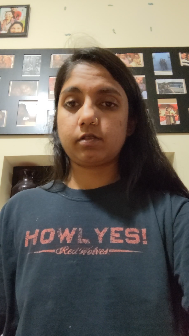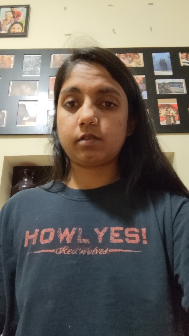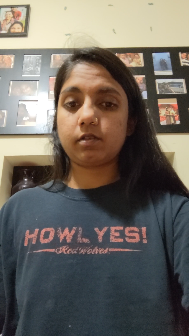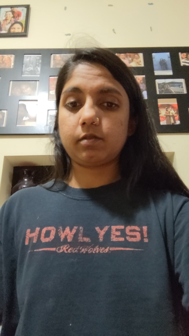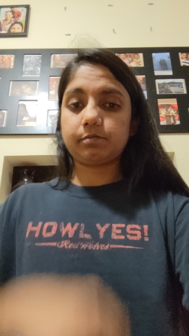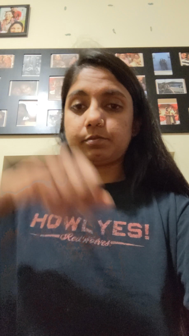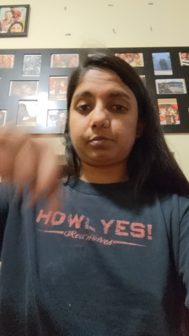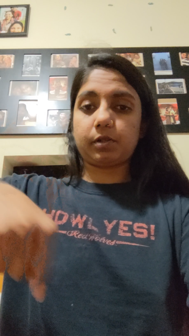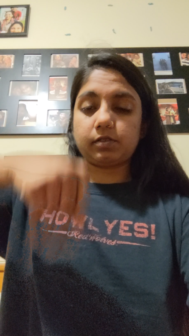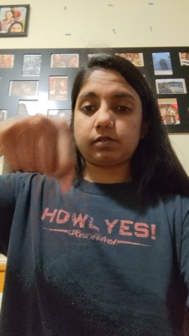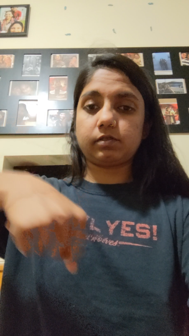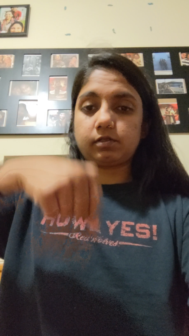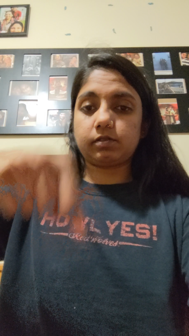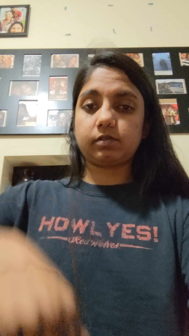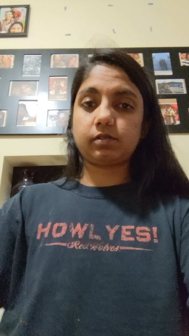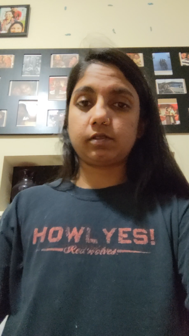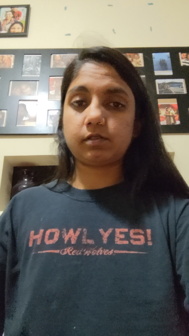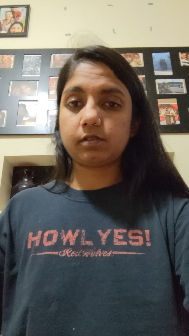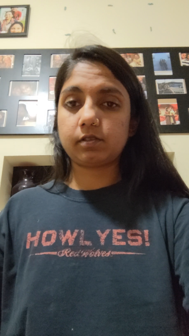bicycle